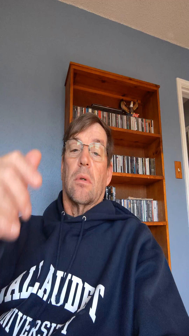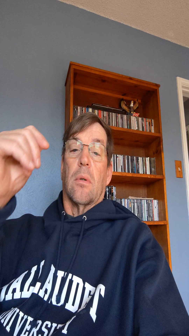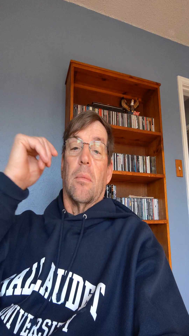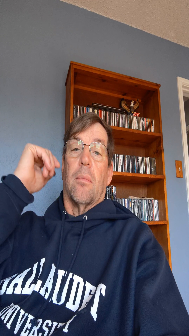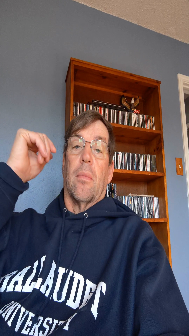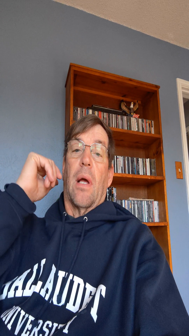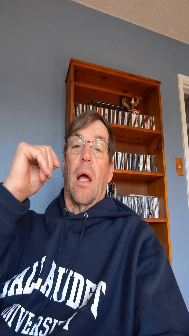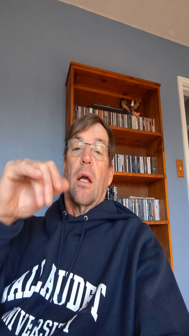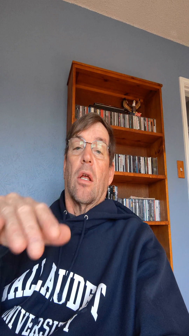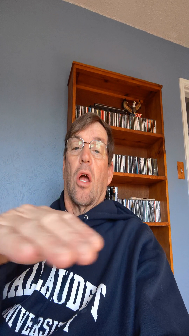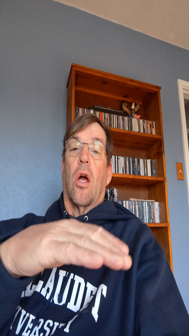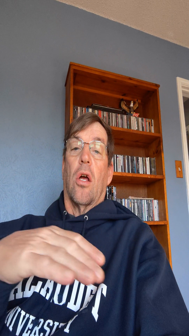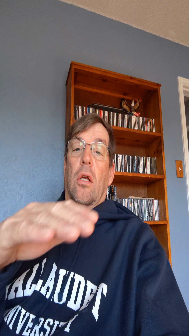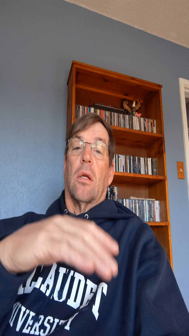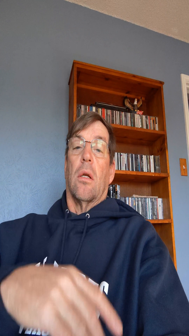backyard